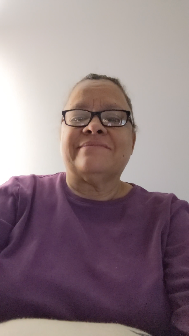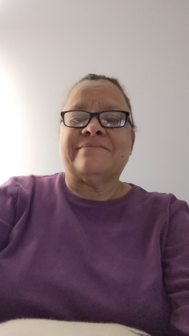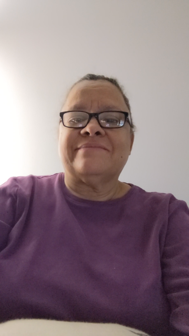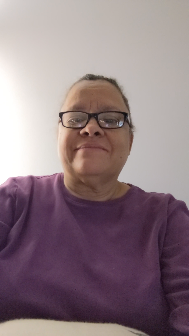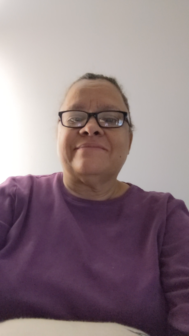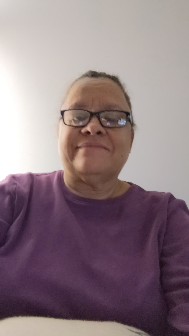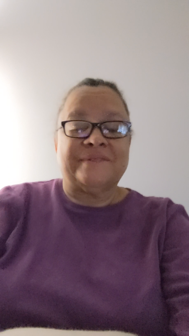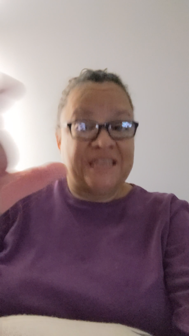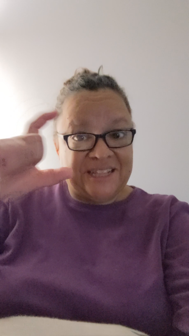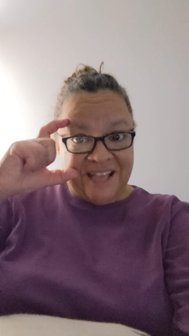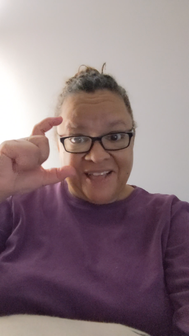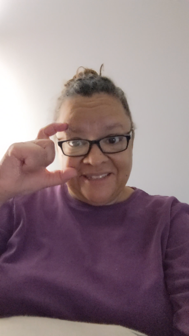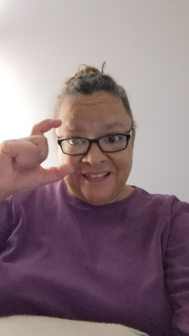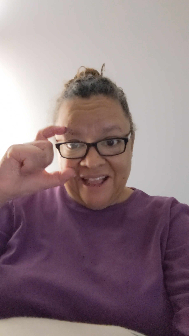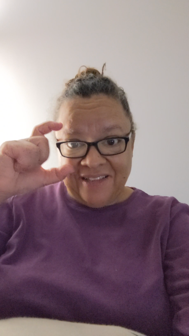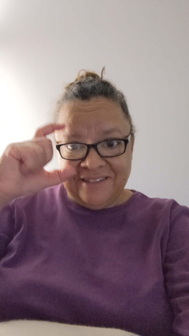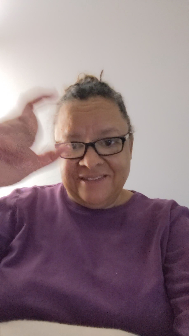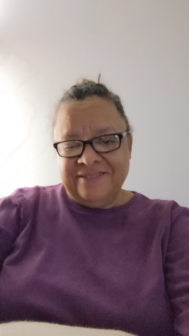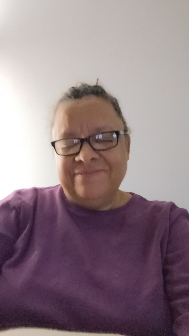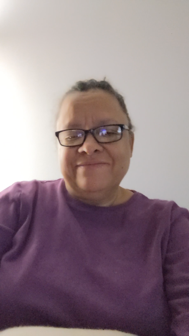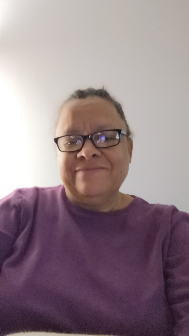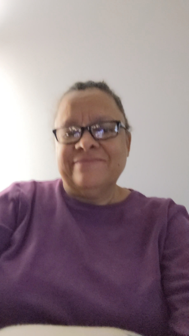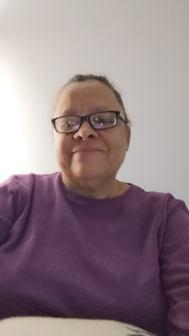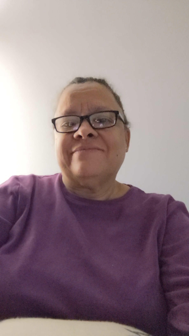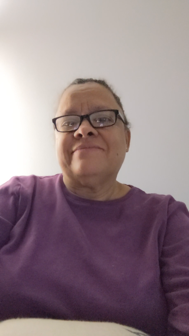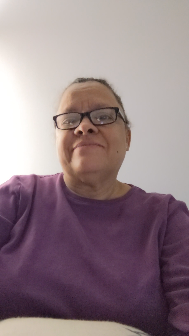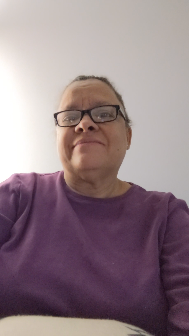glasses